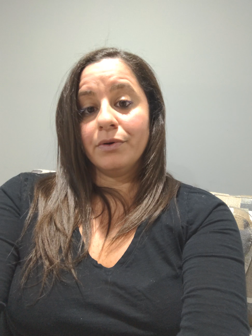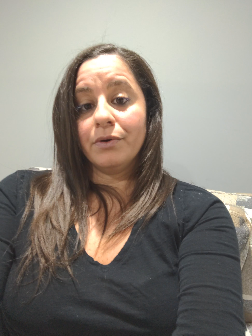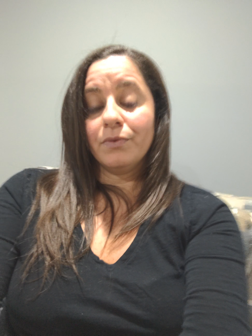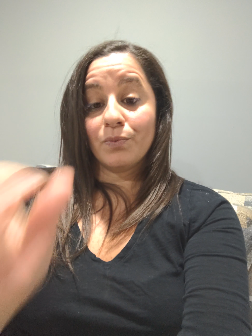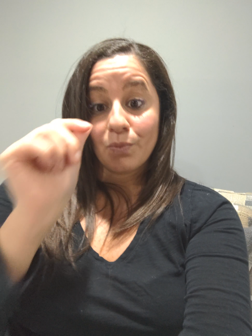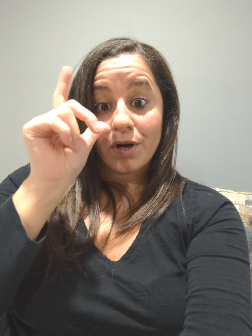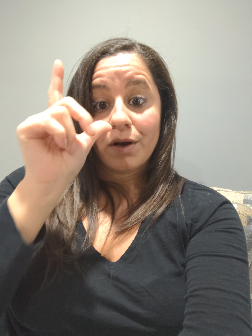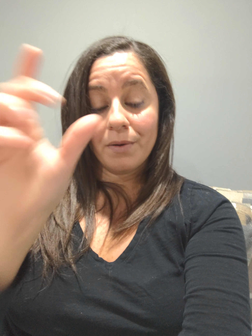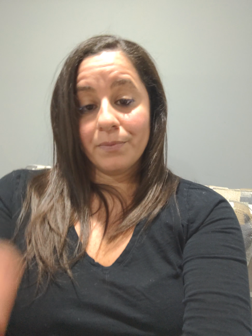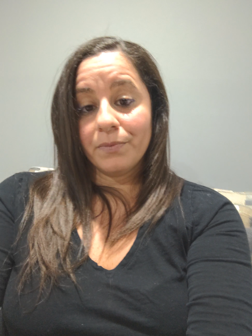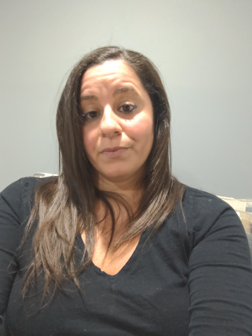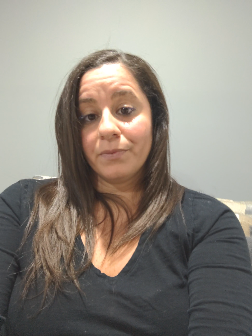wake